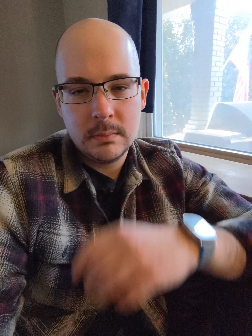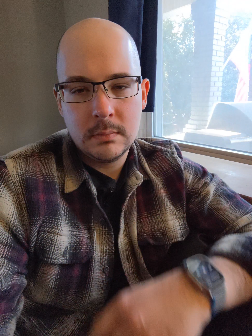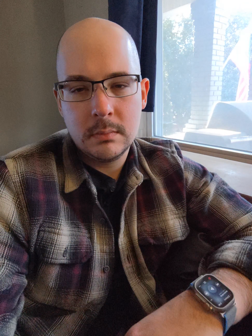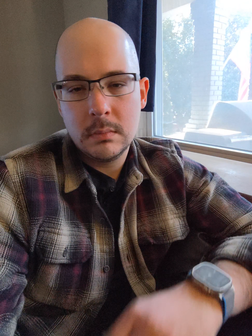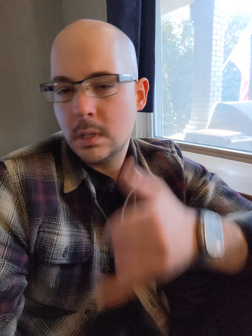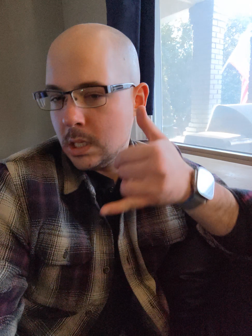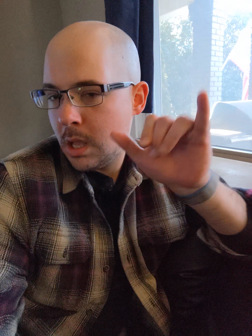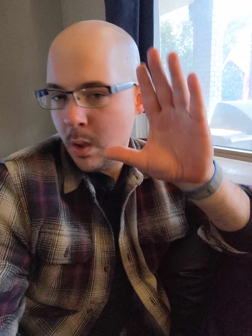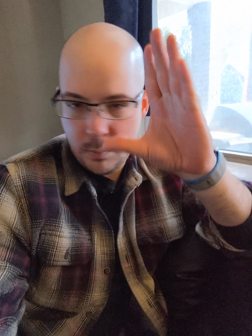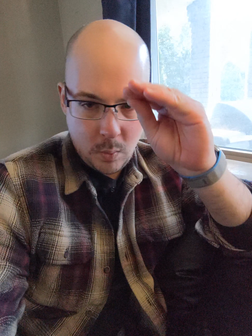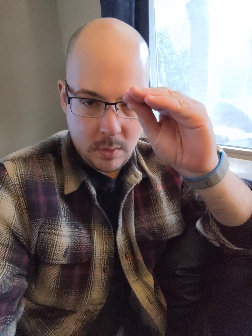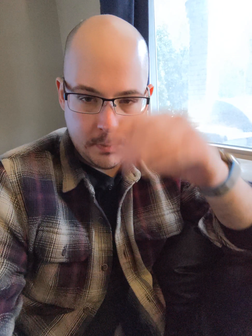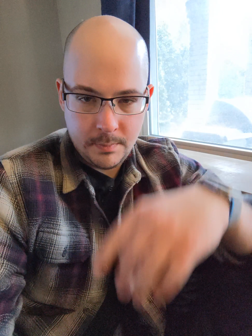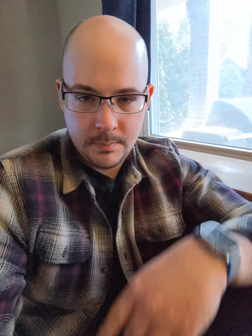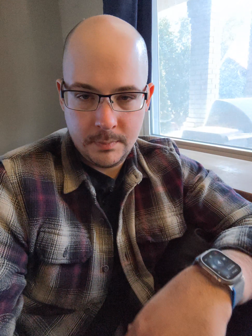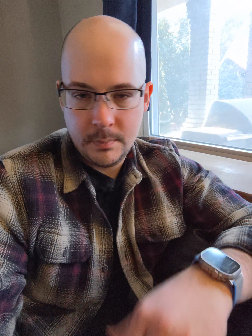cowboy